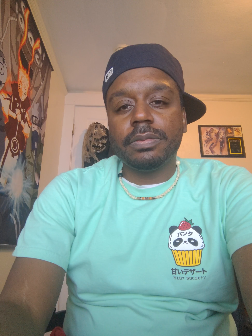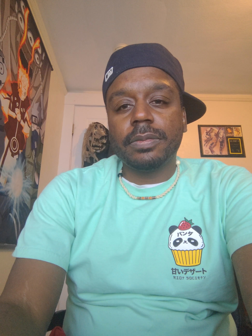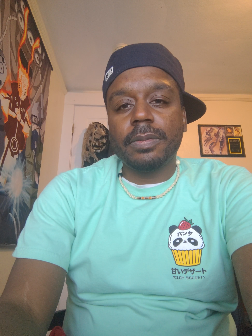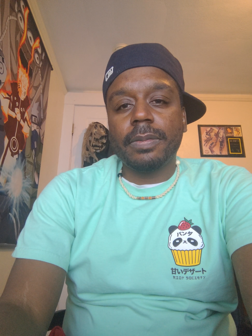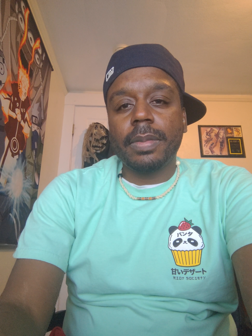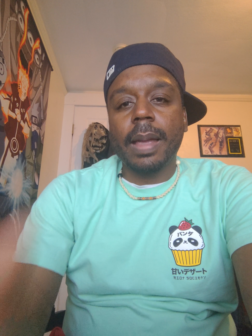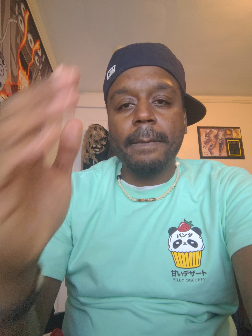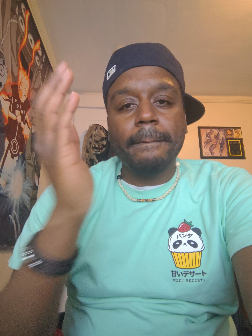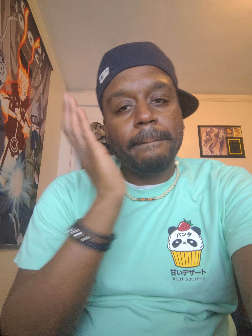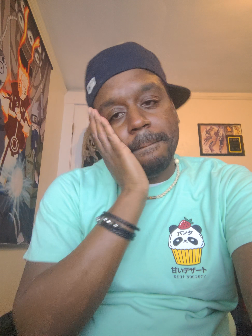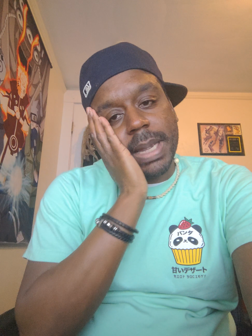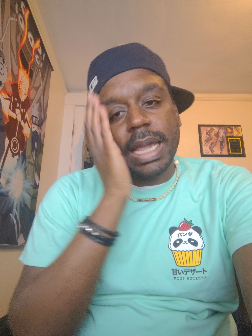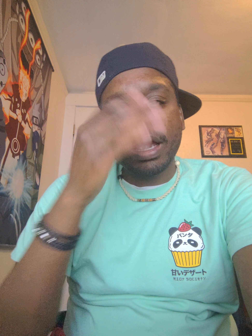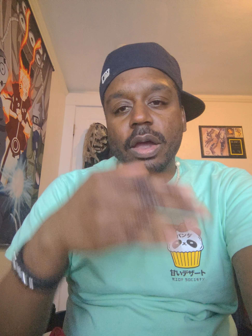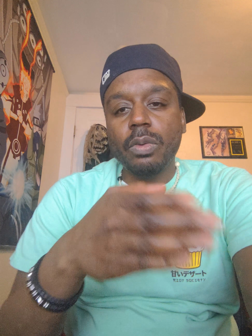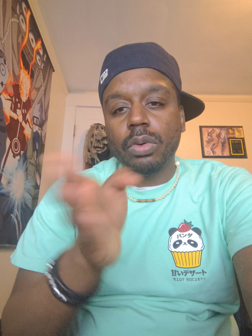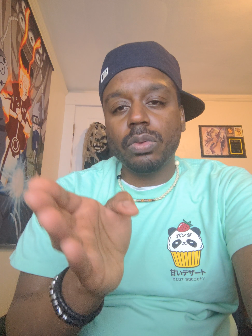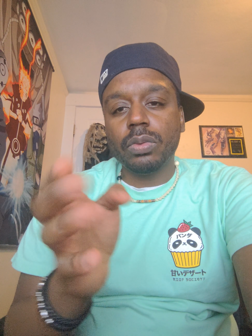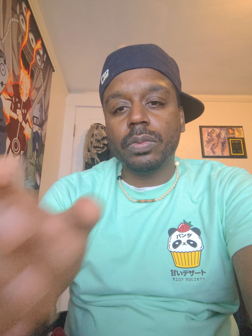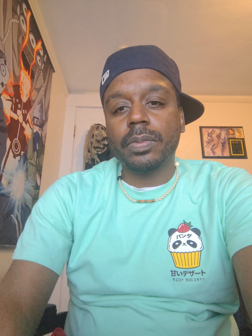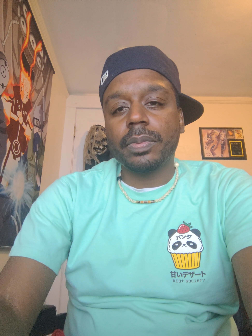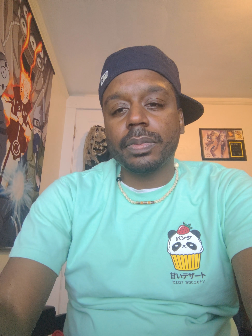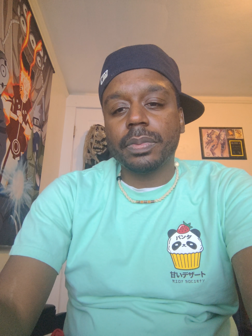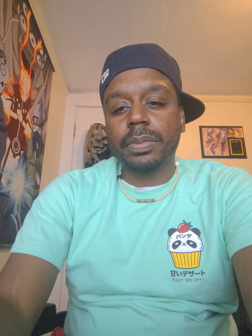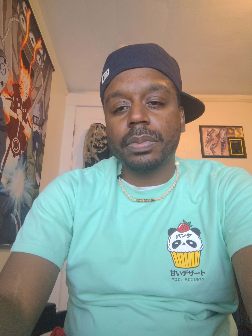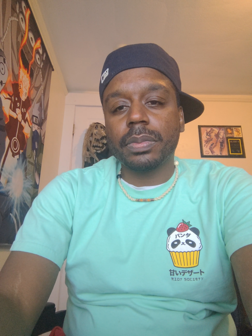bedroom